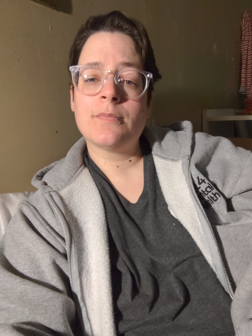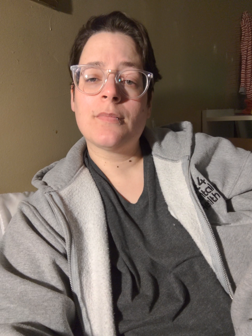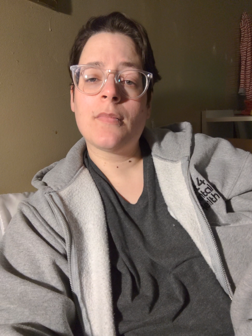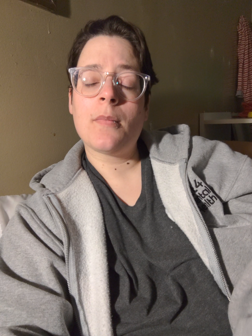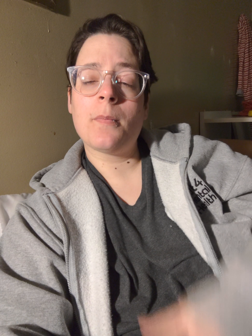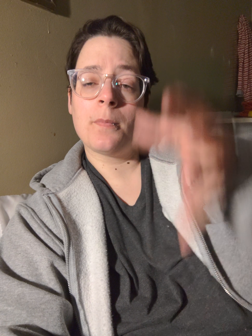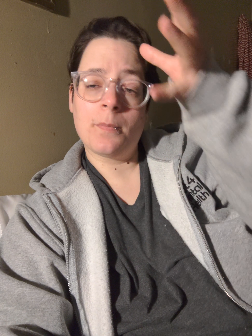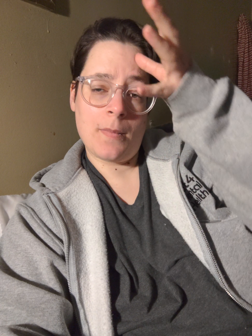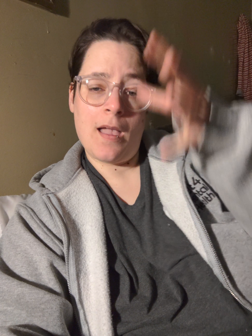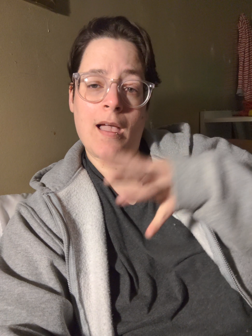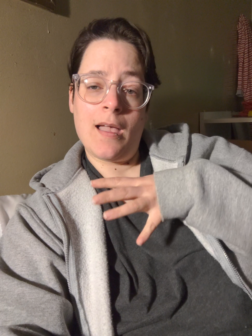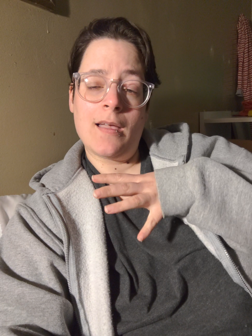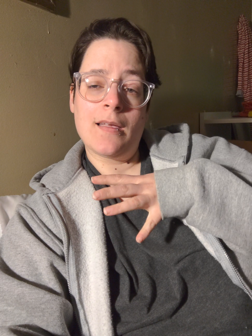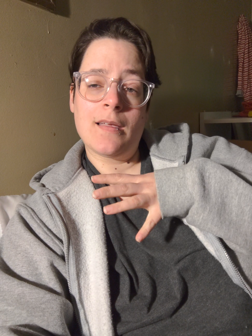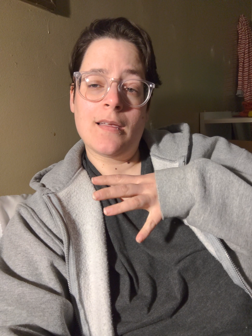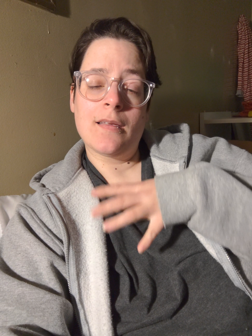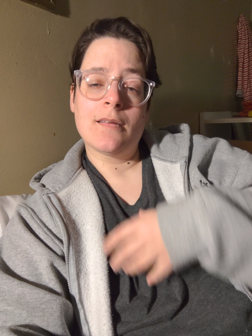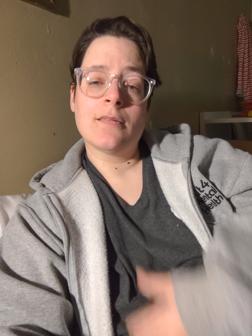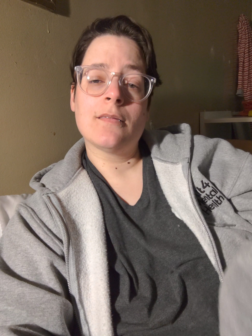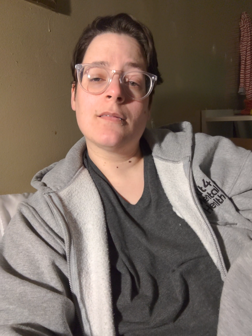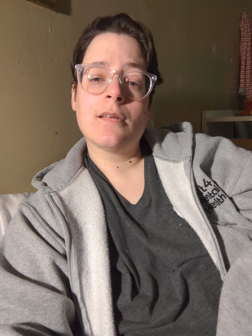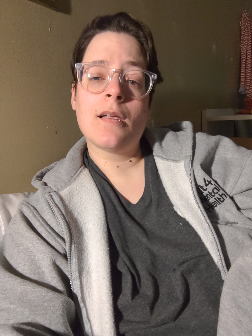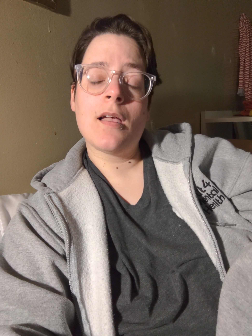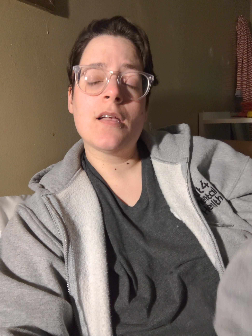man